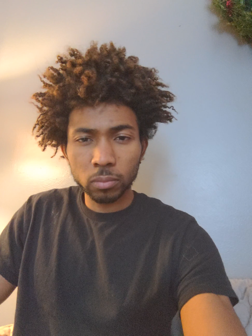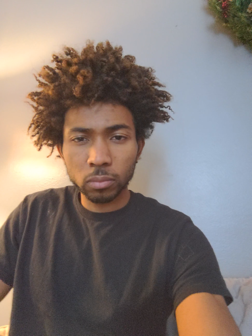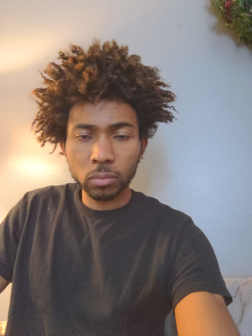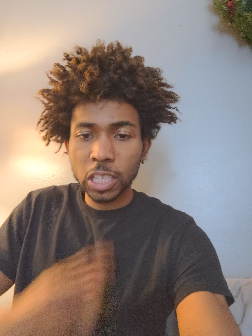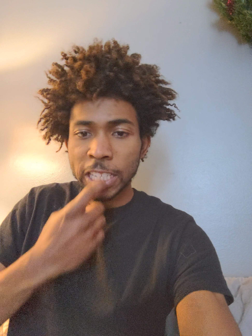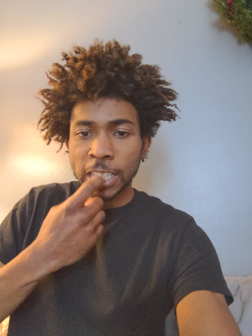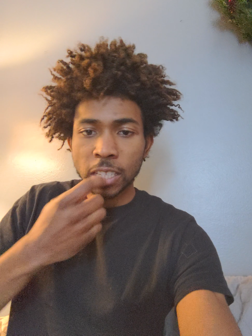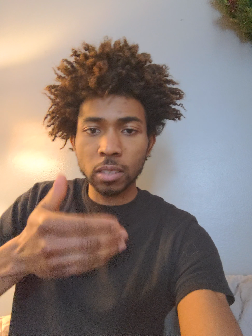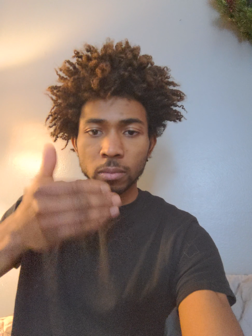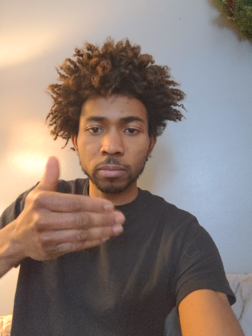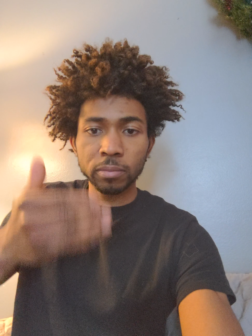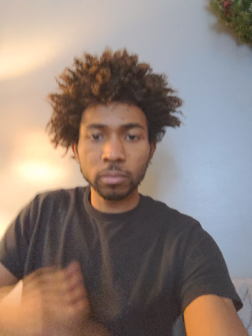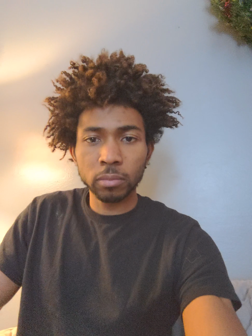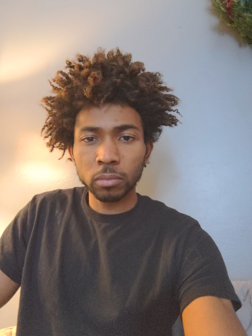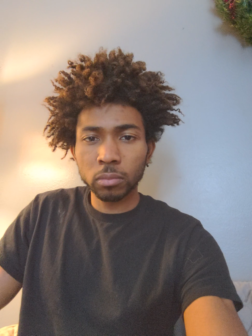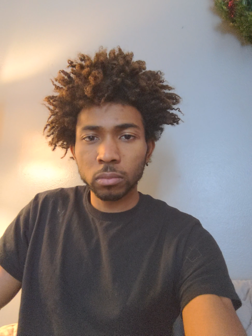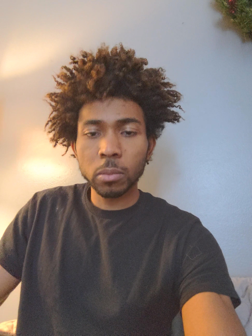window